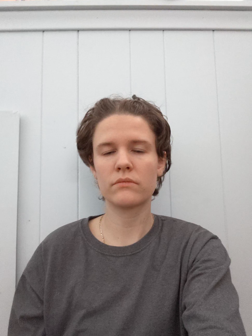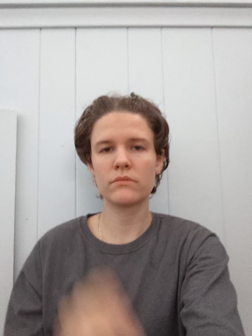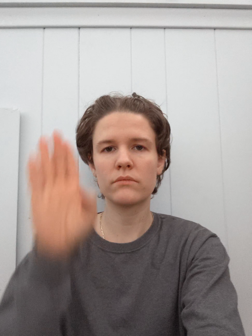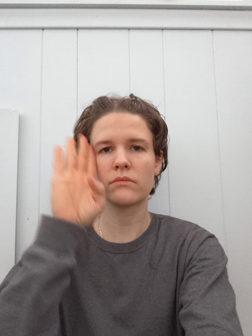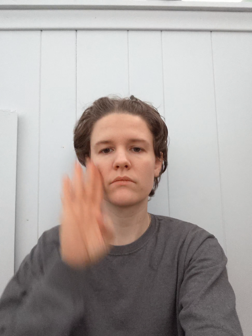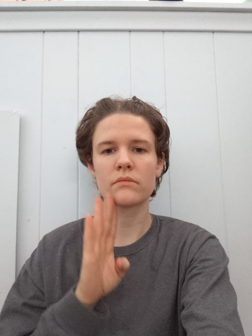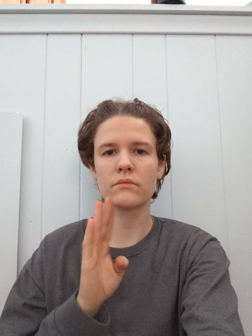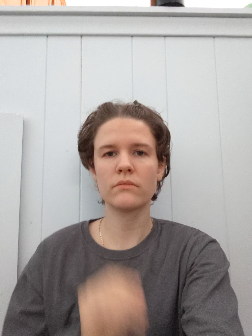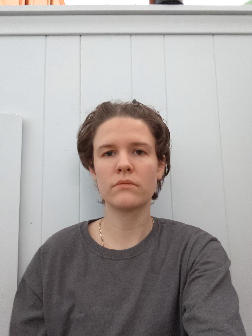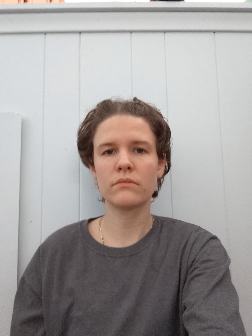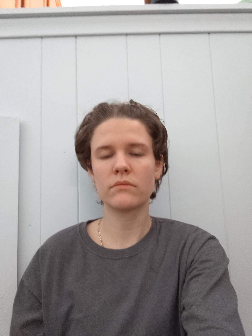brown